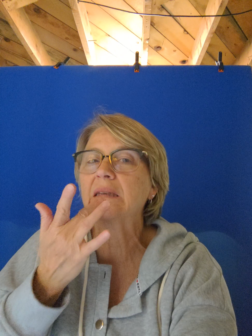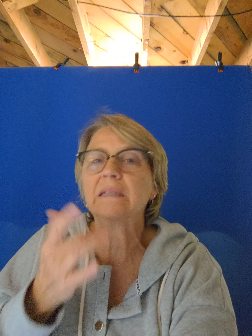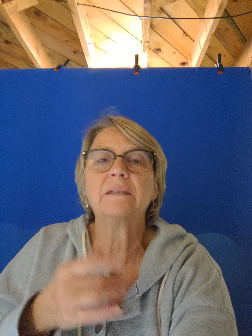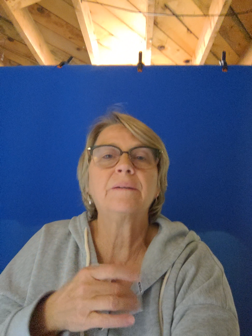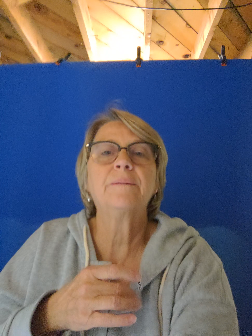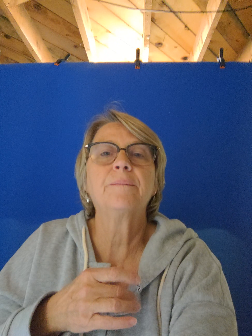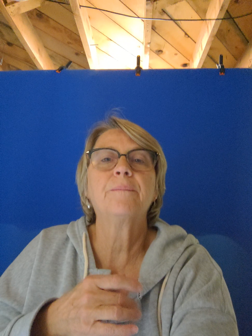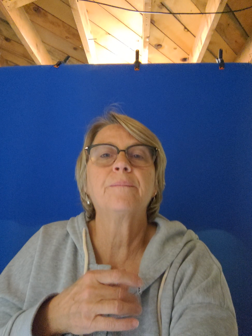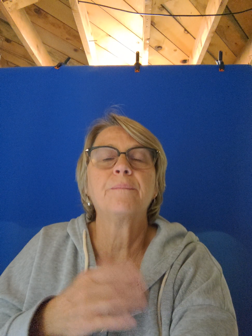taste